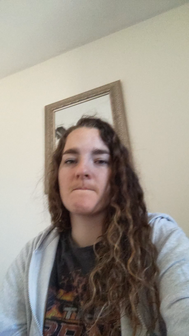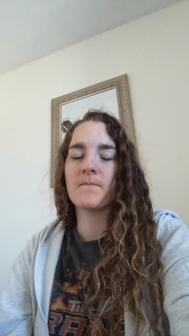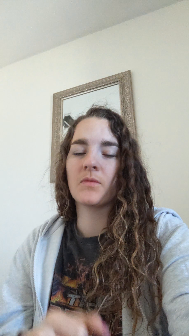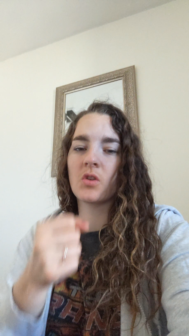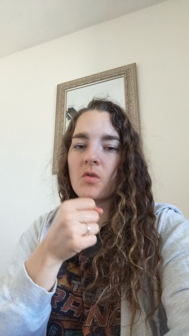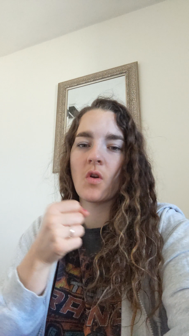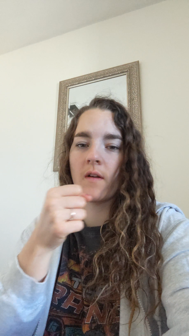coffee